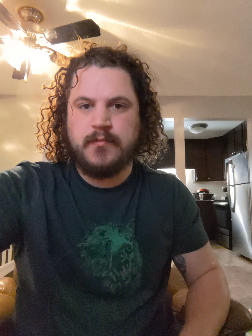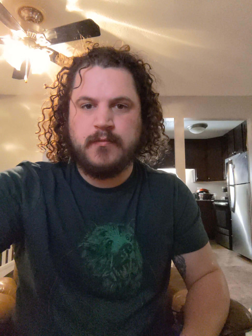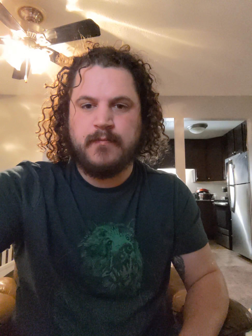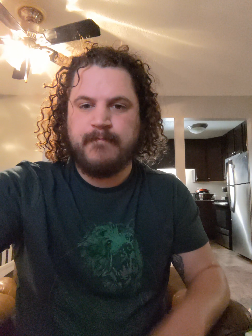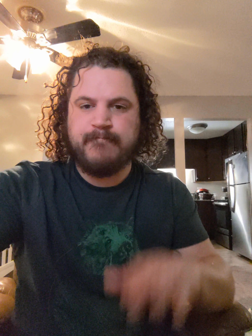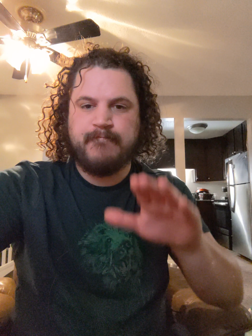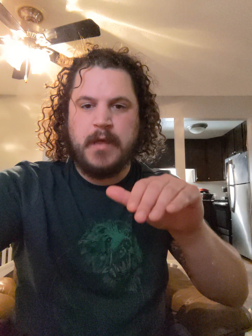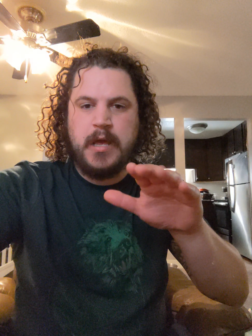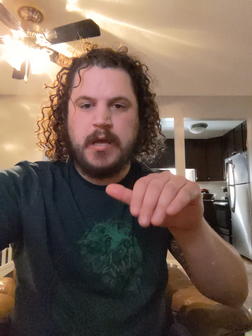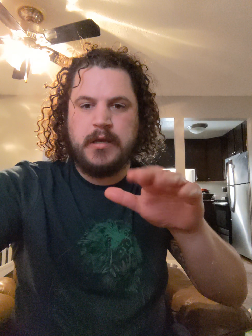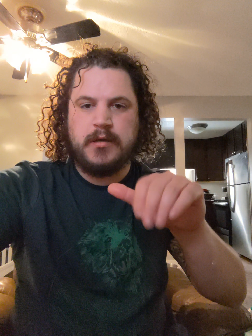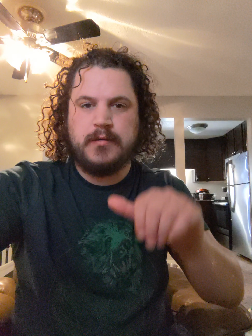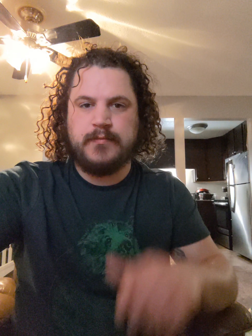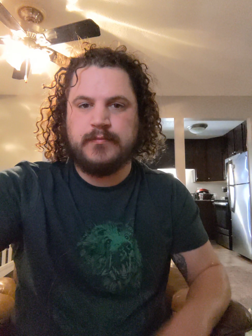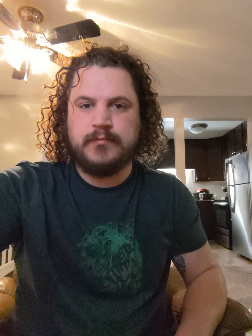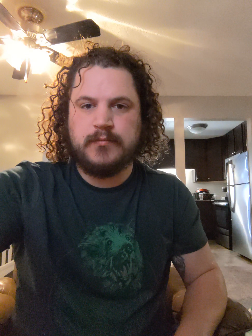bye